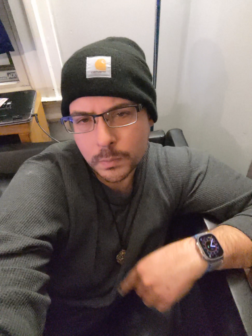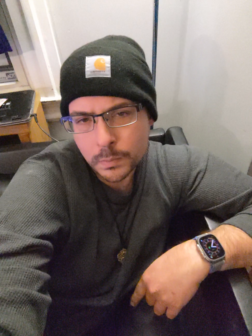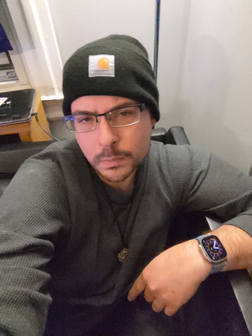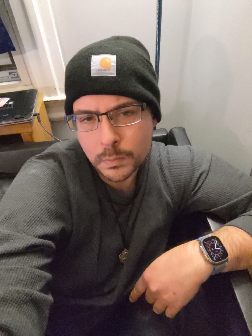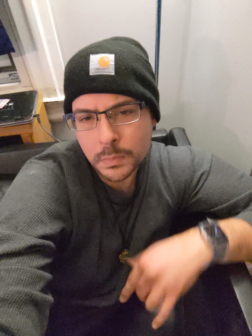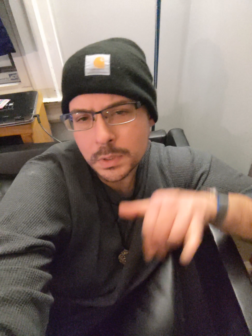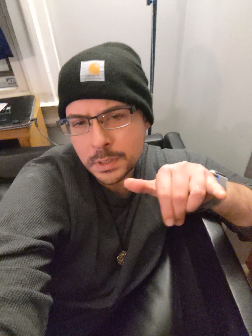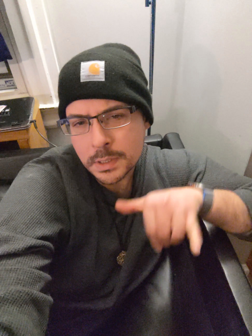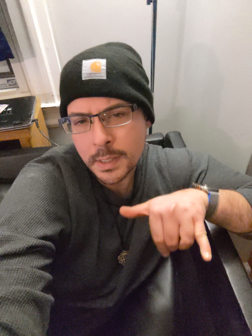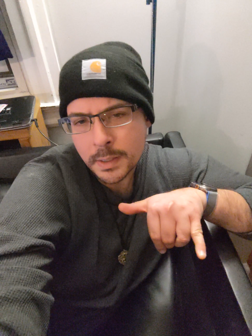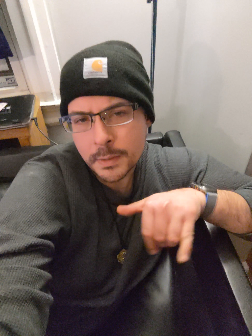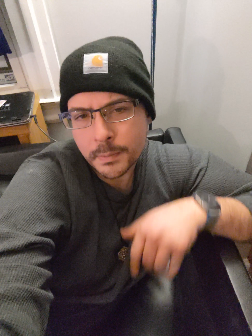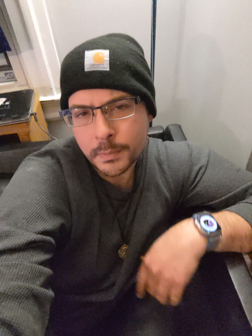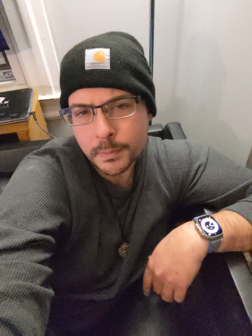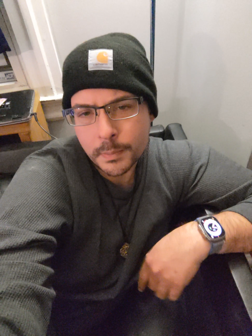stay